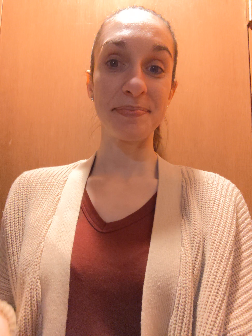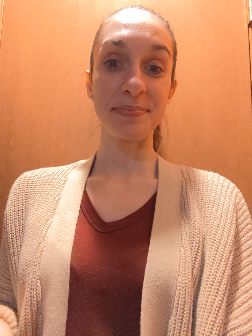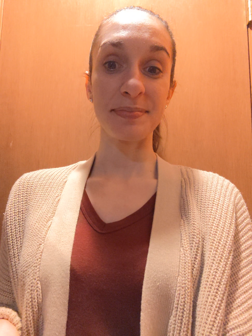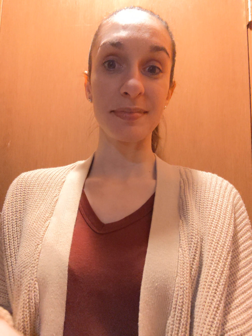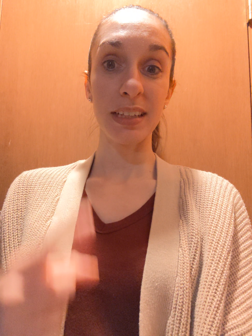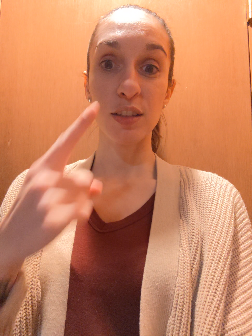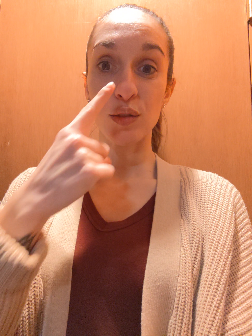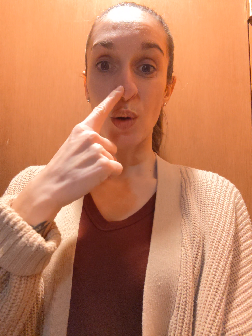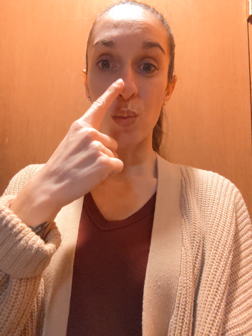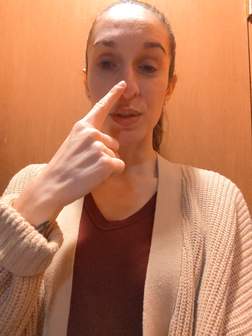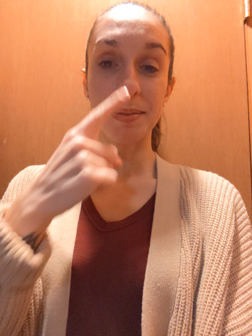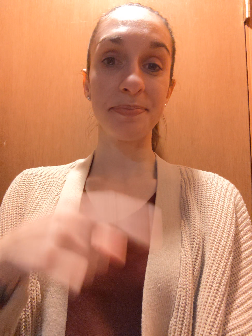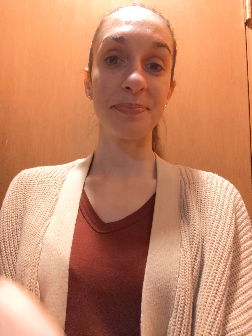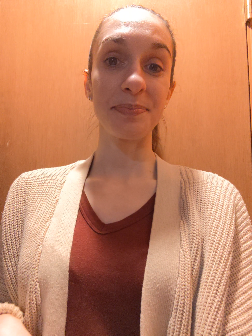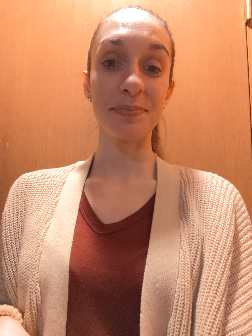nose